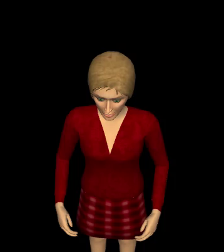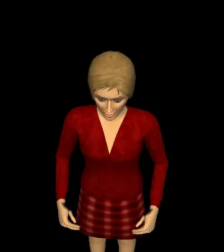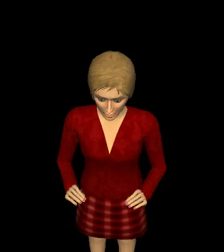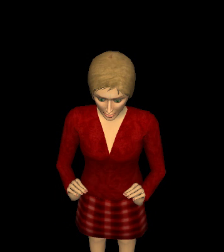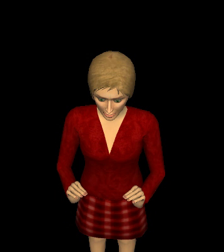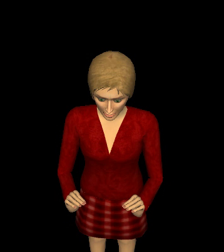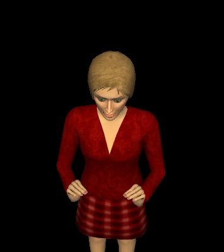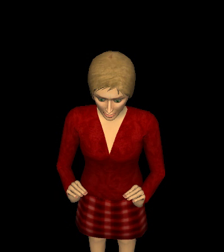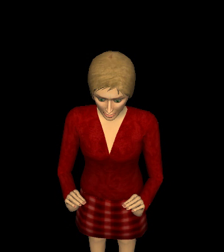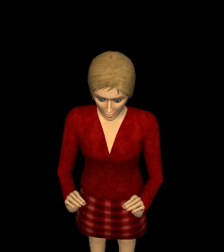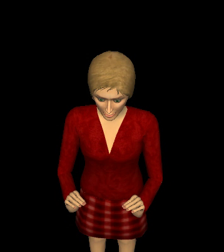يتعلم